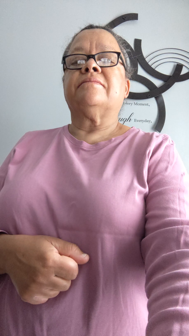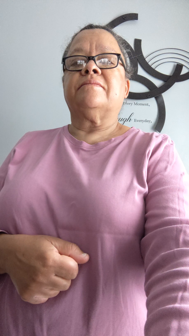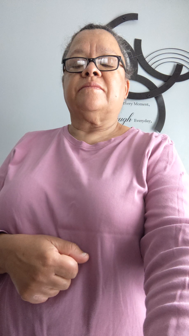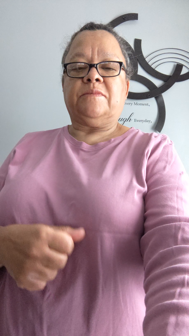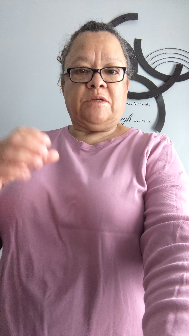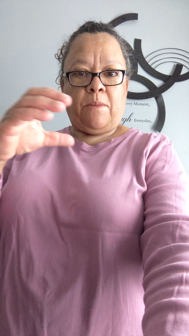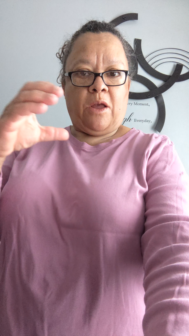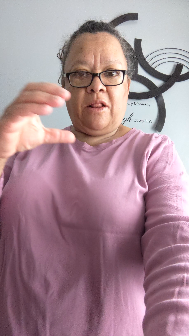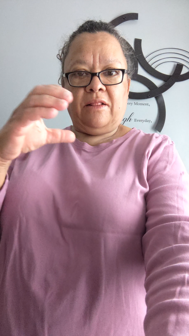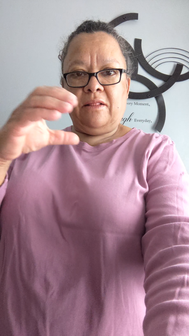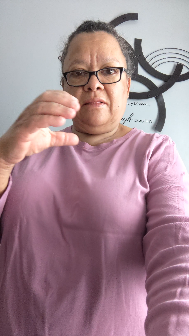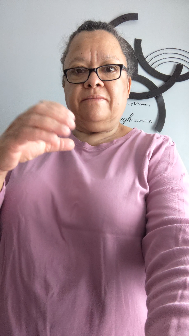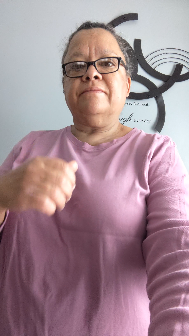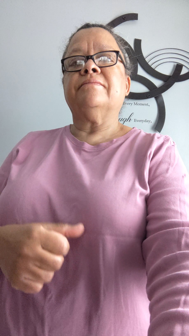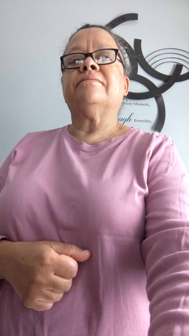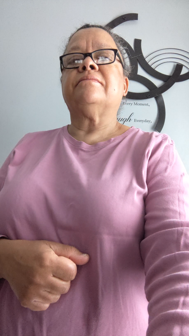ball